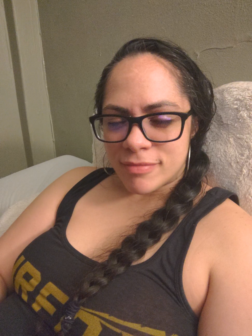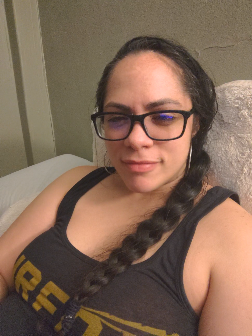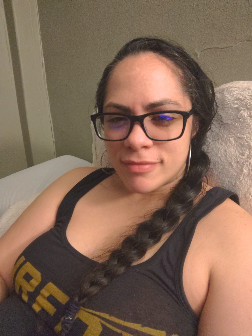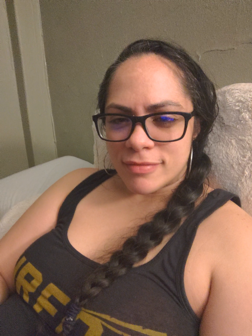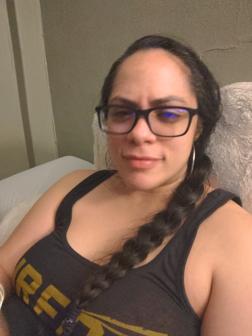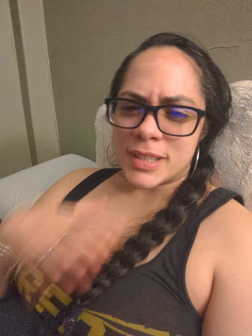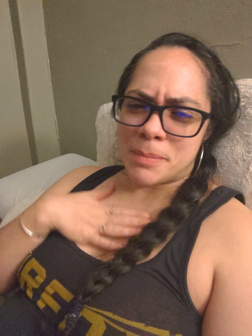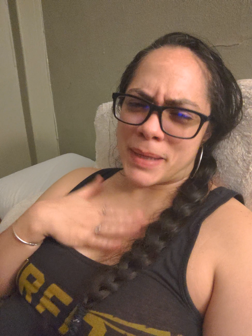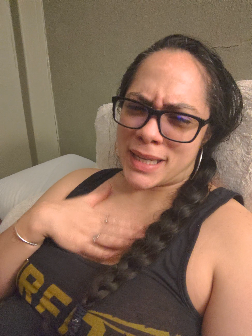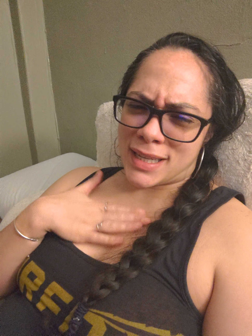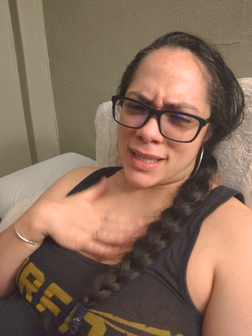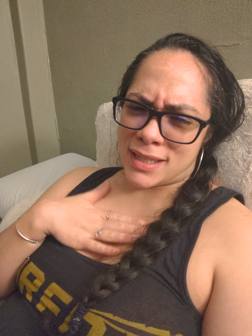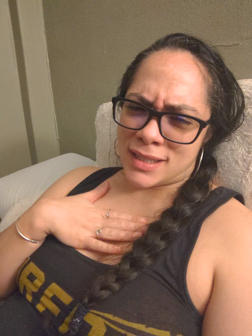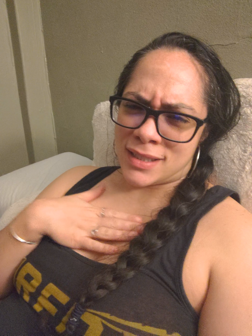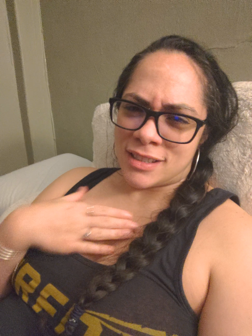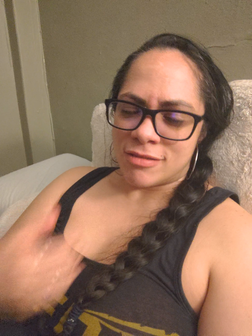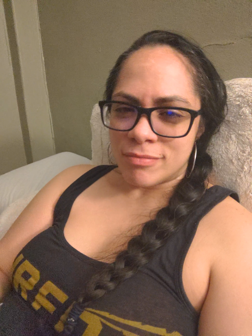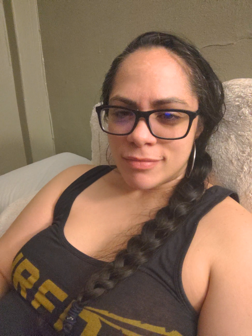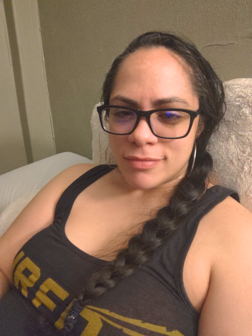please